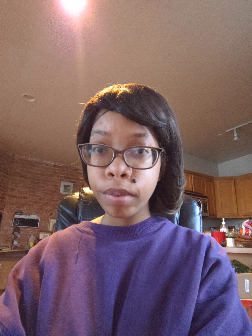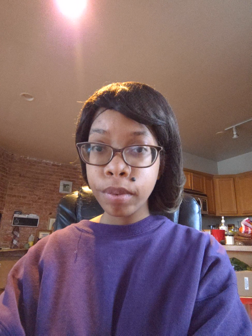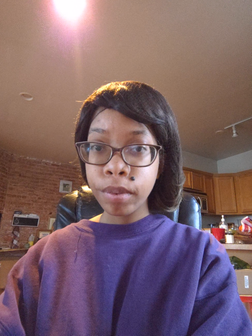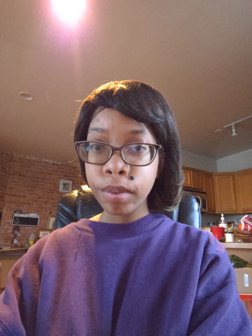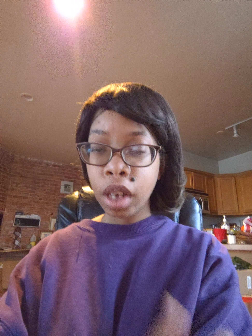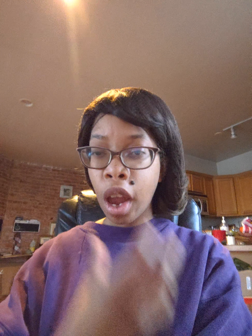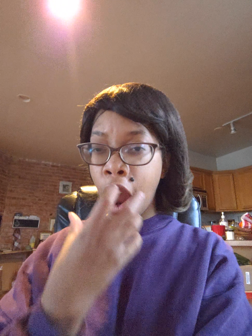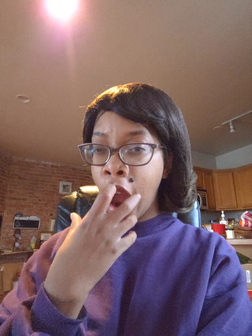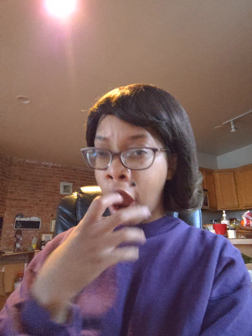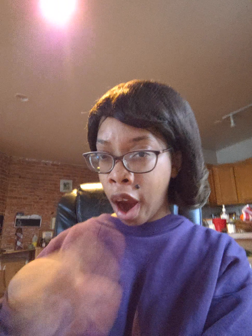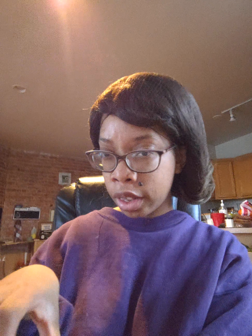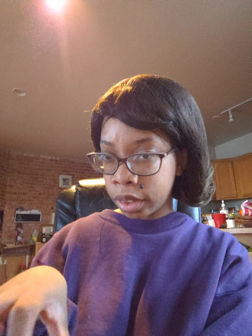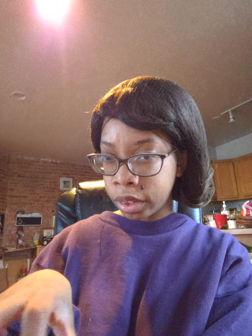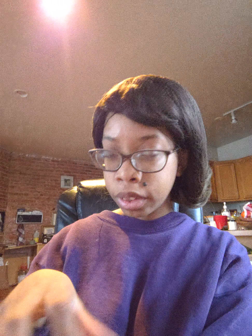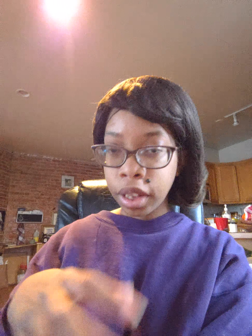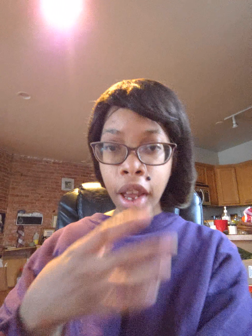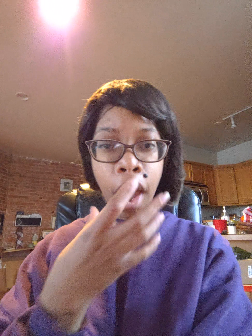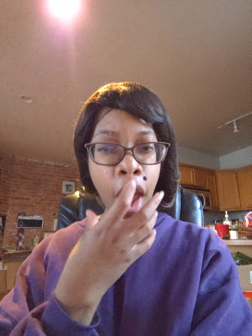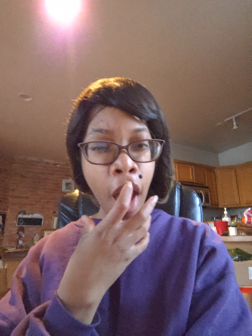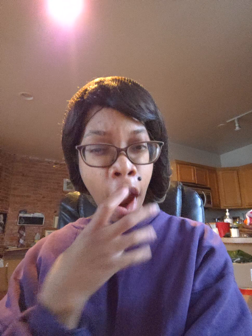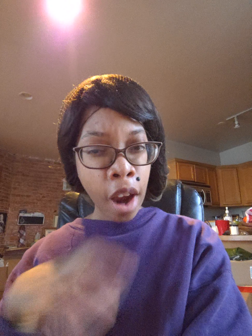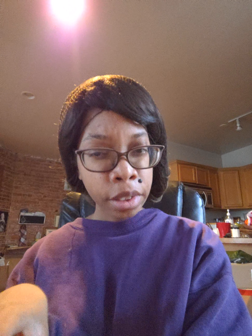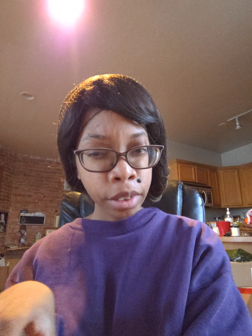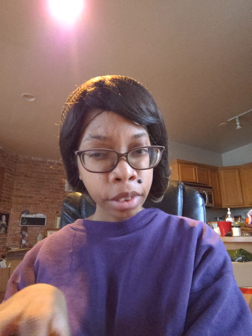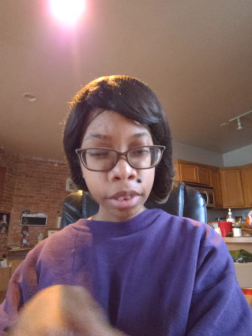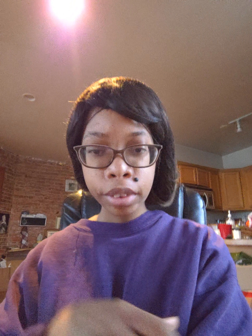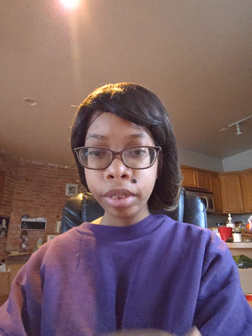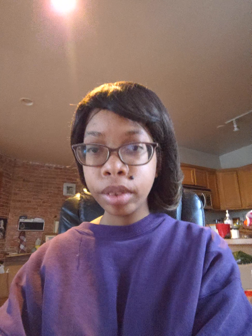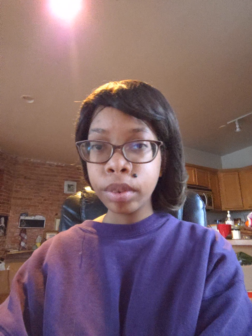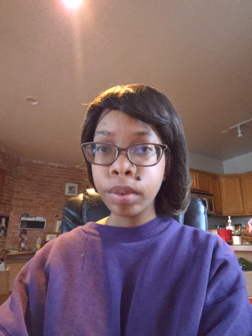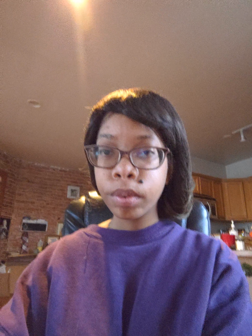hot